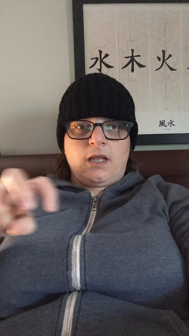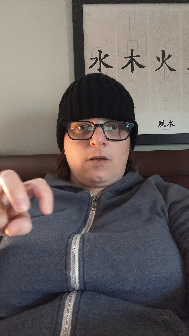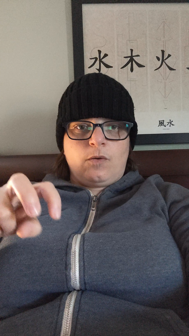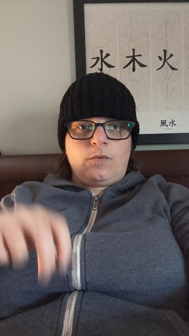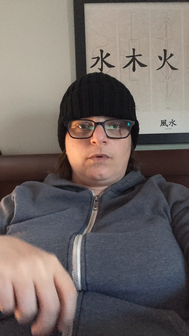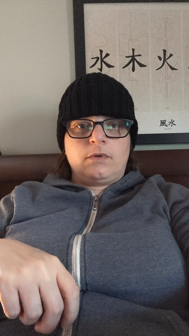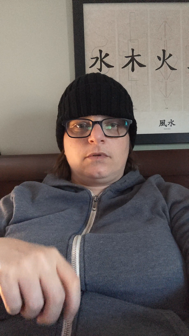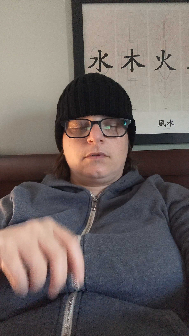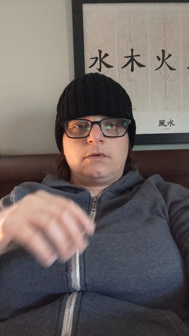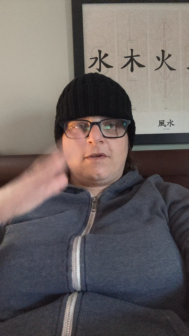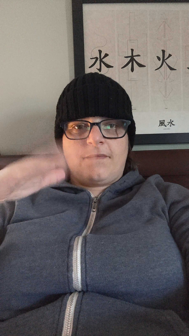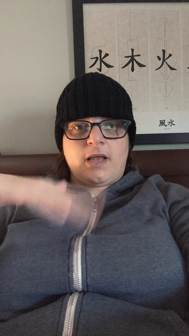paint